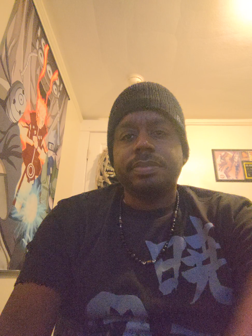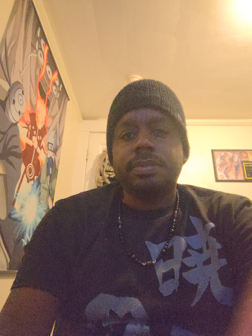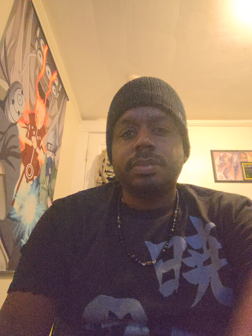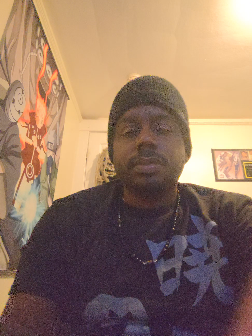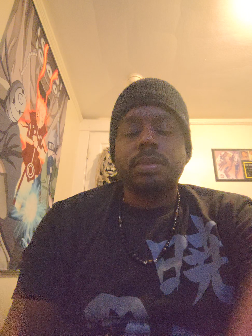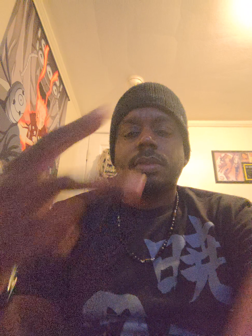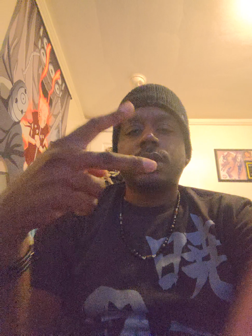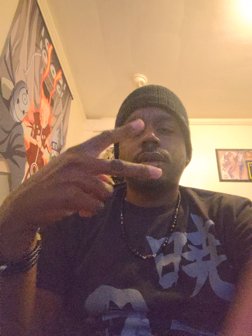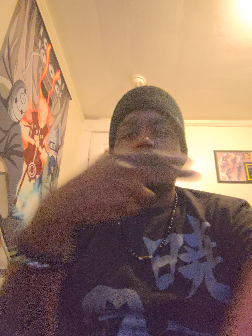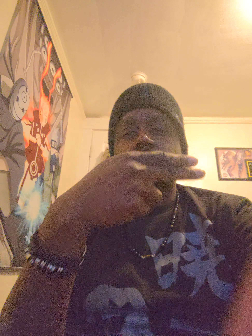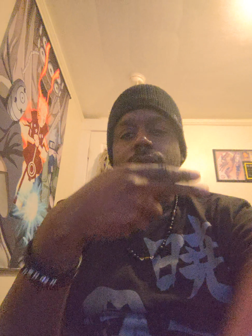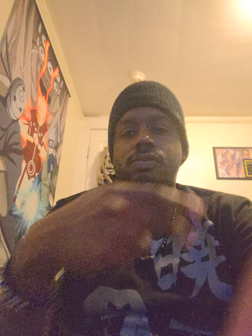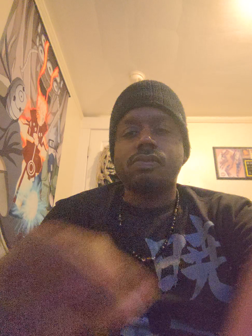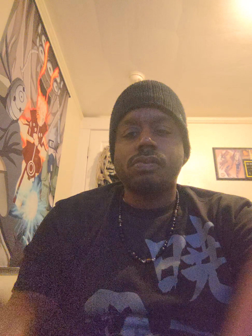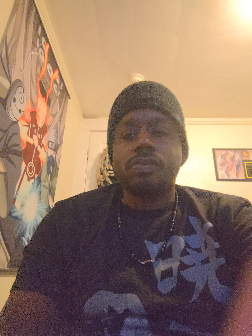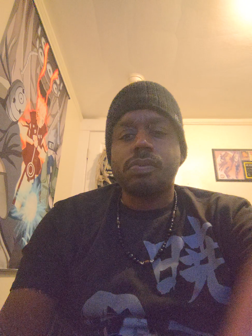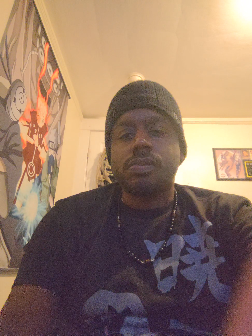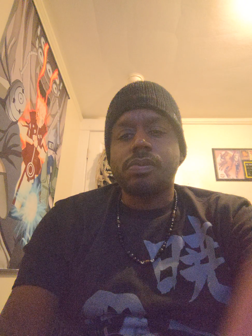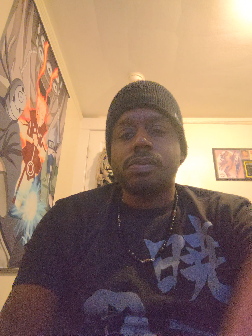cut